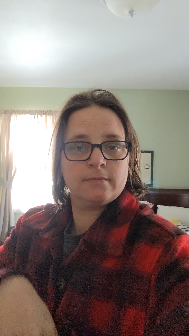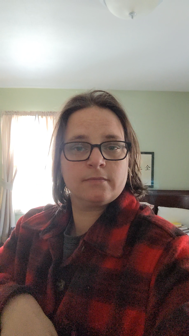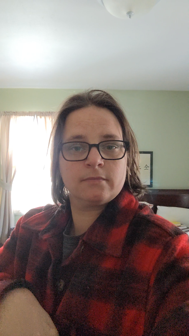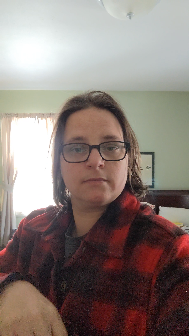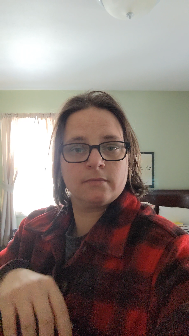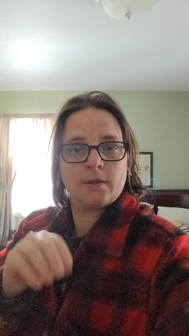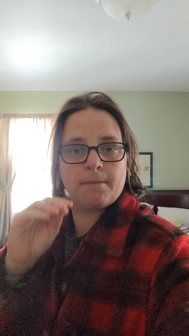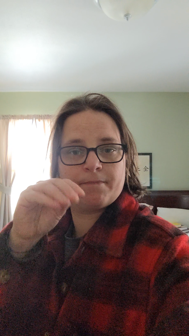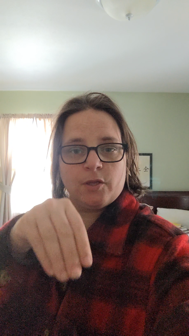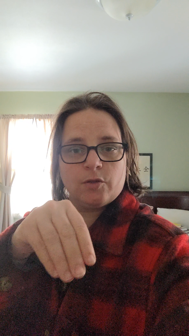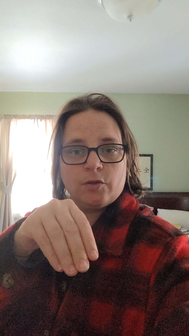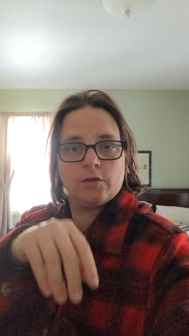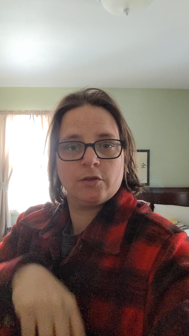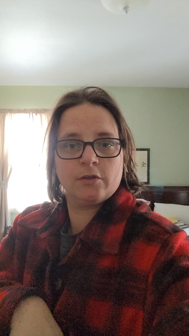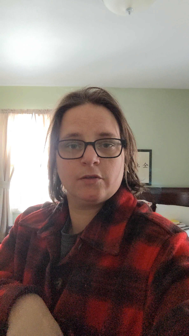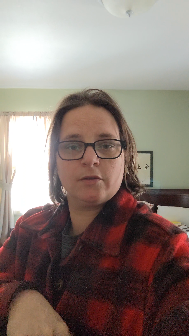put